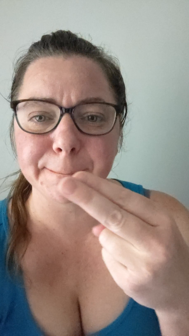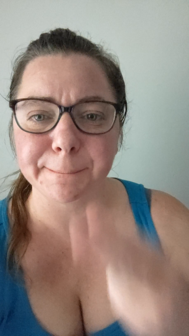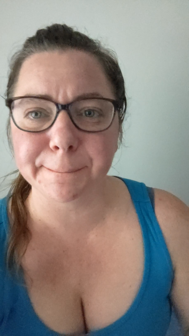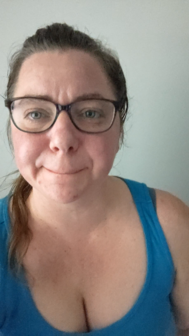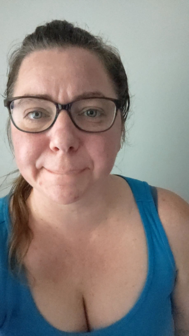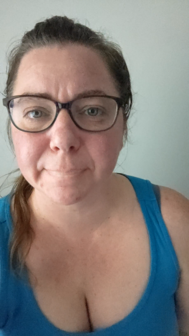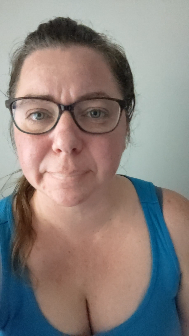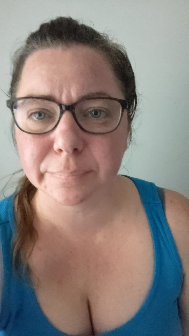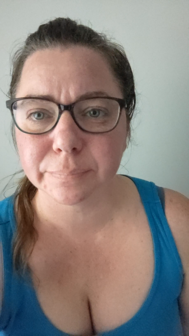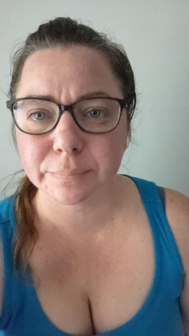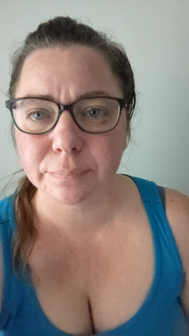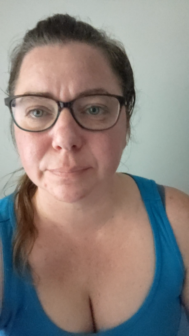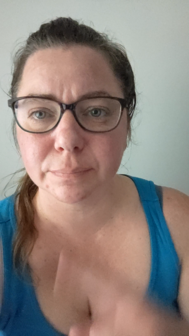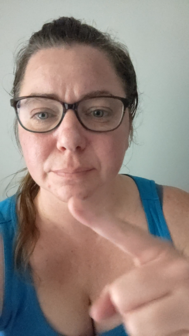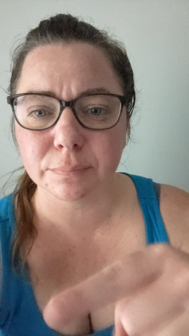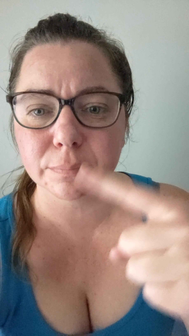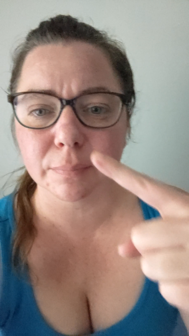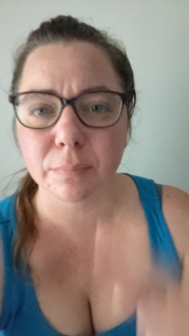about